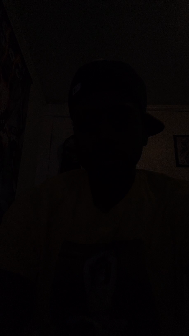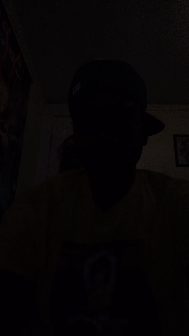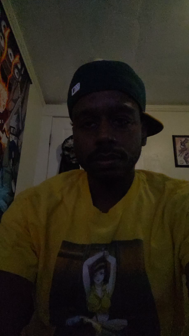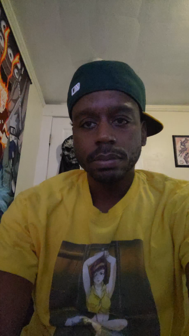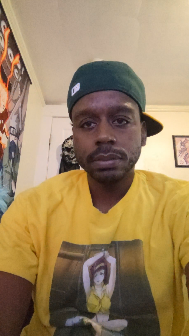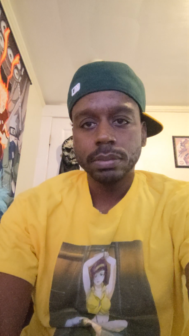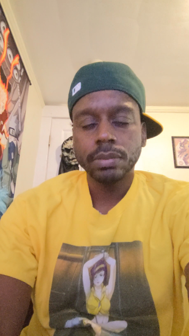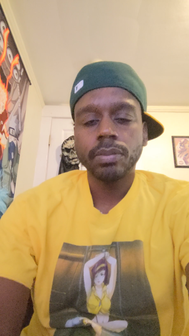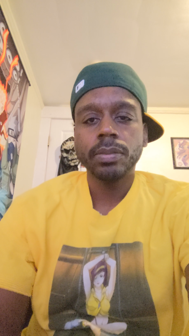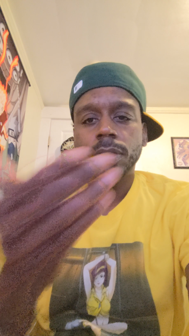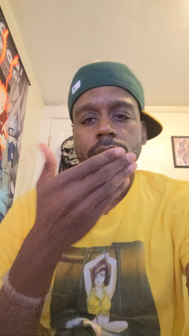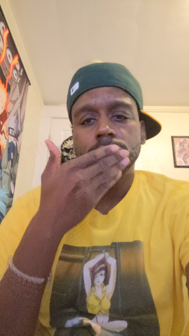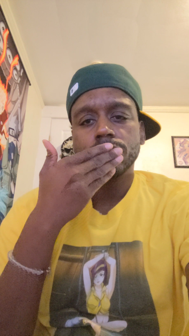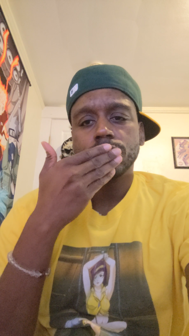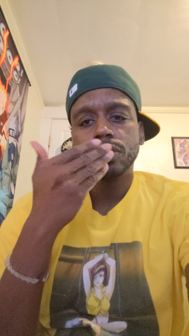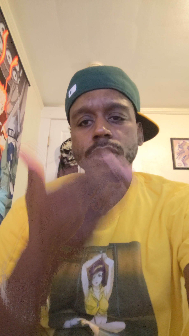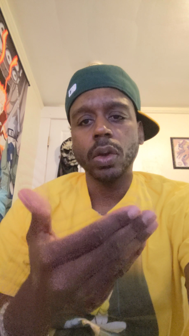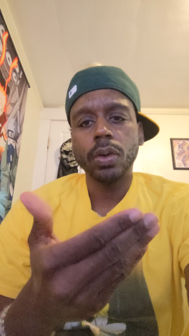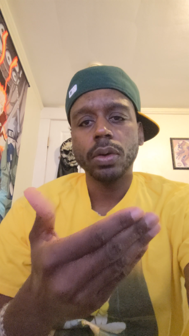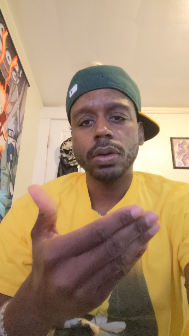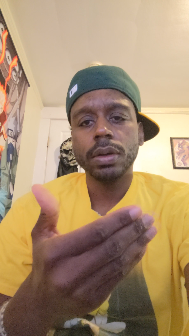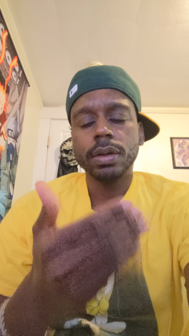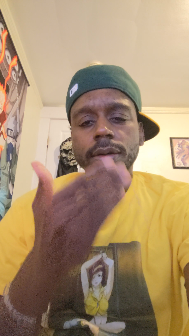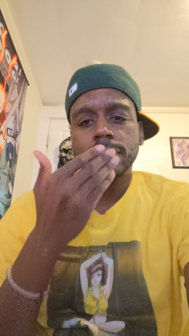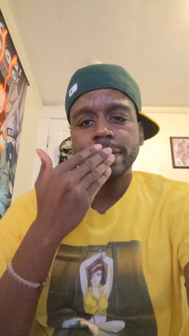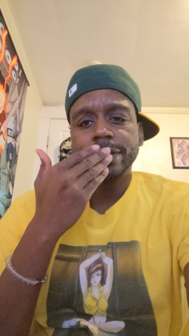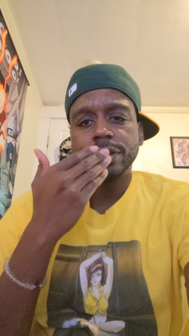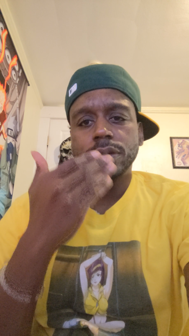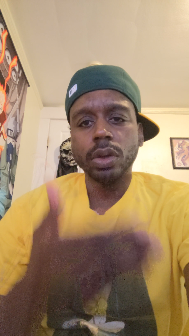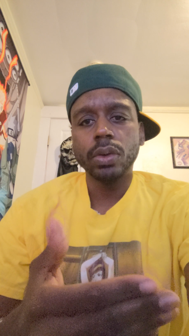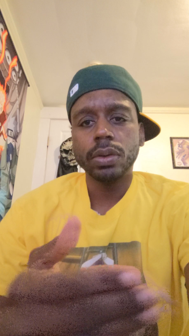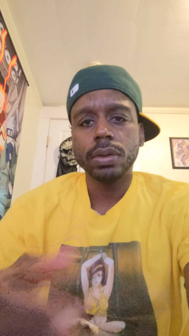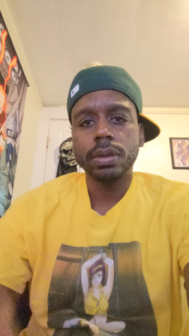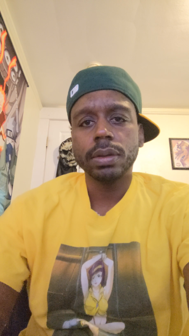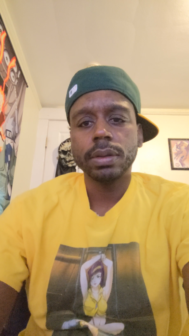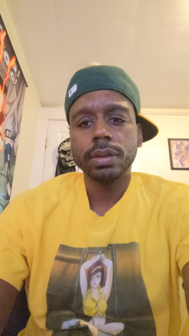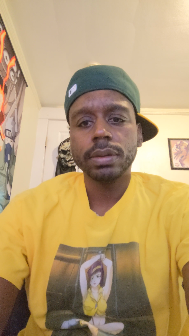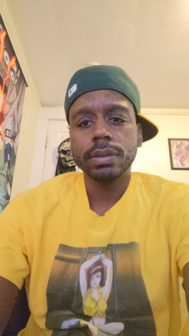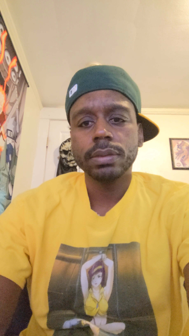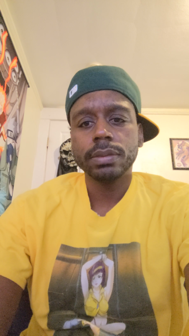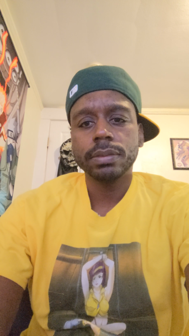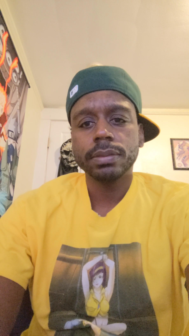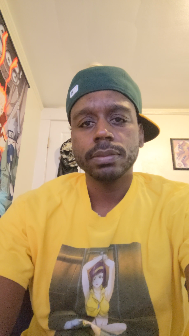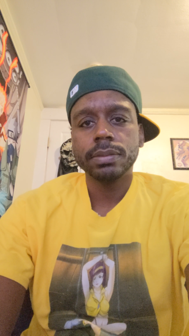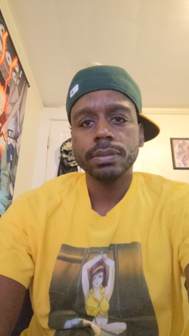good